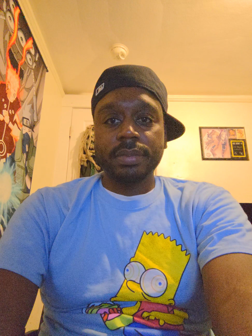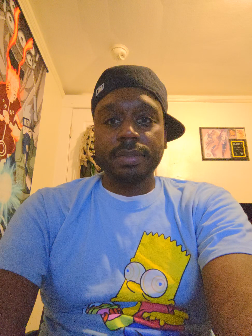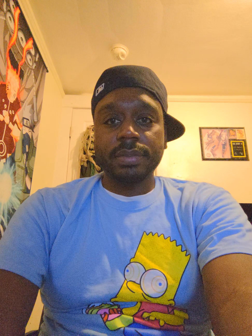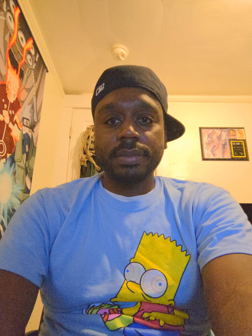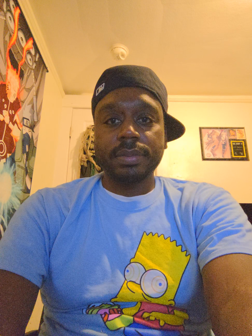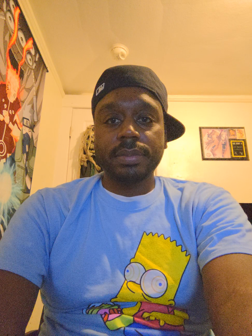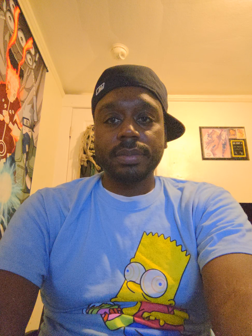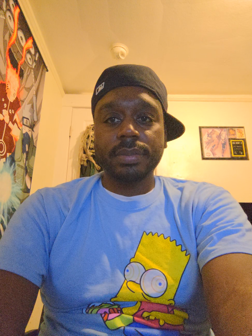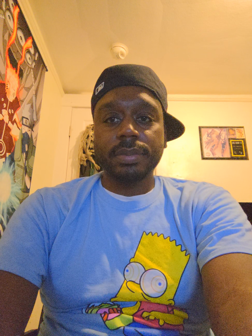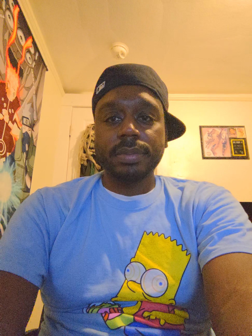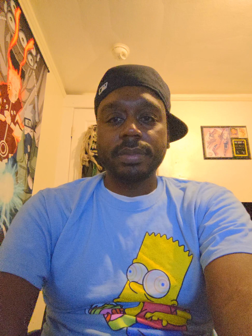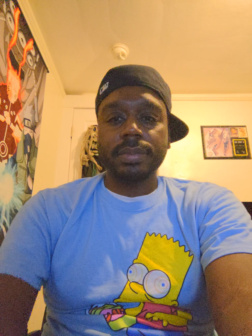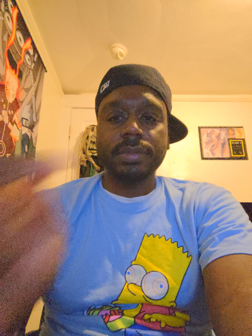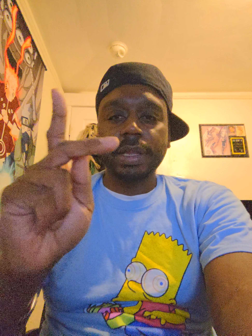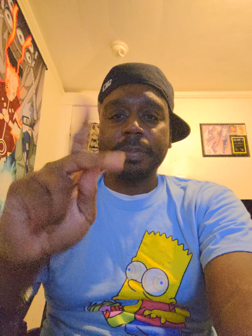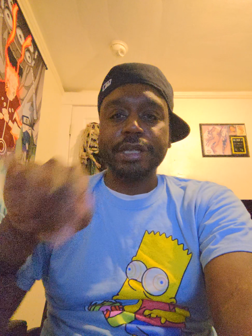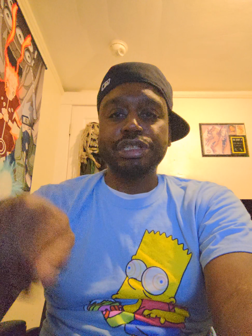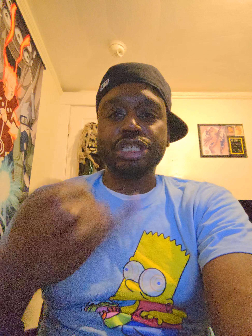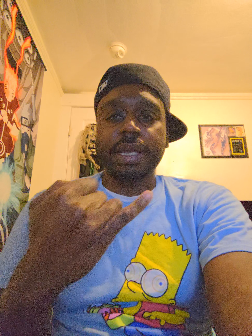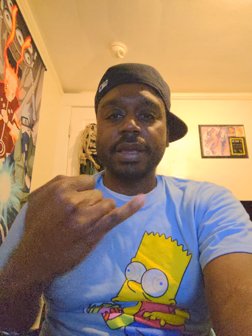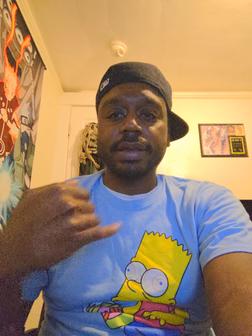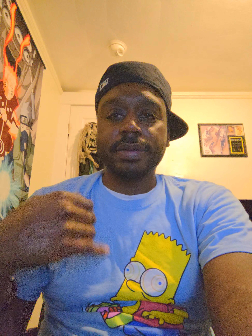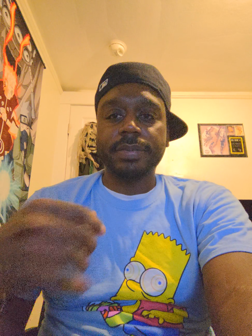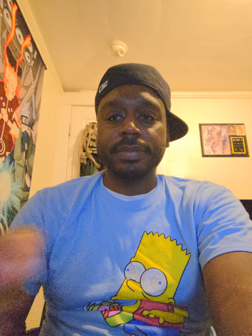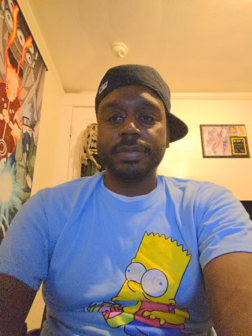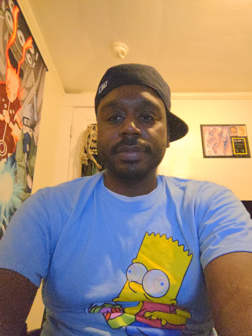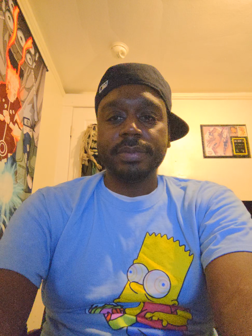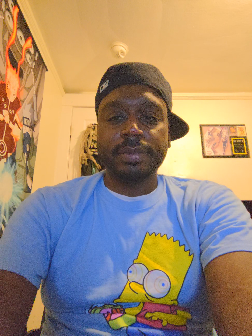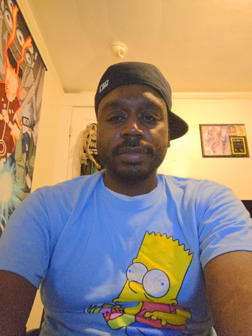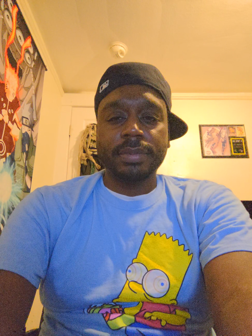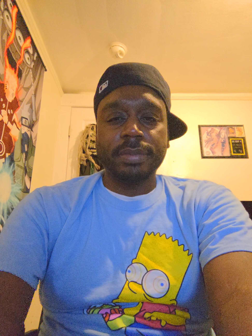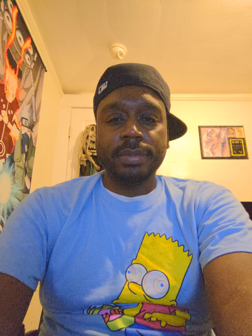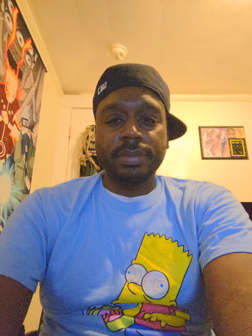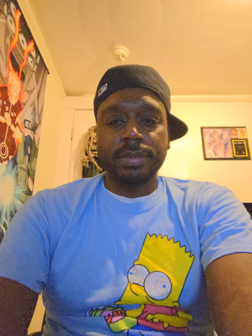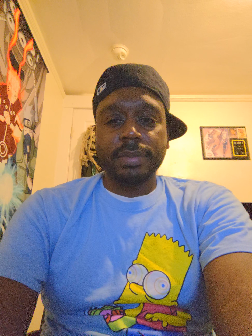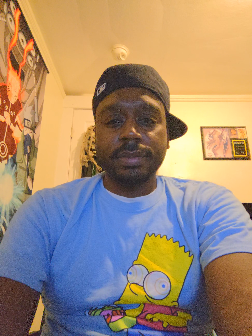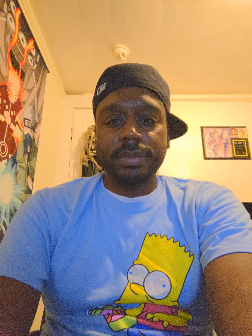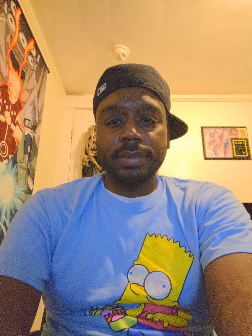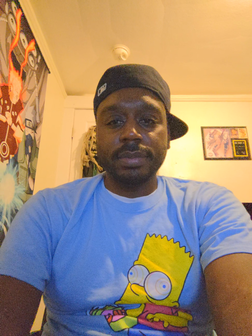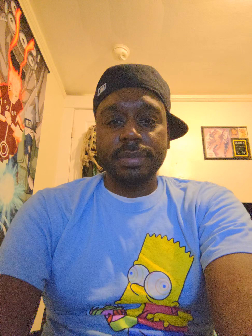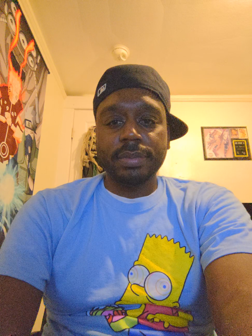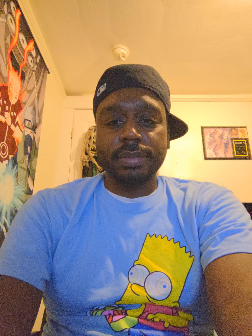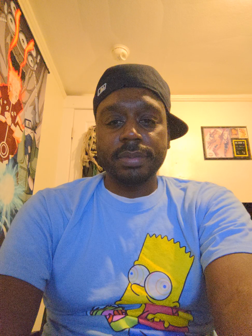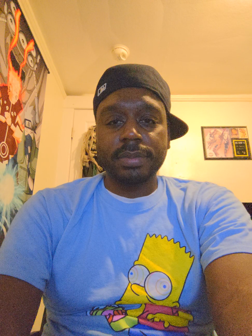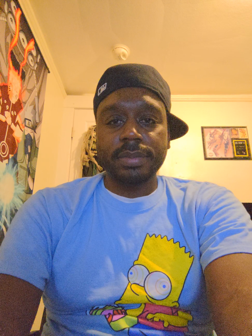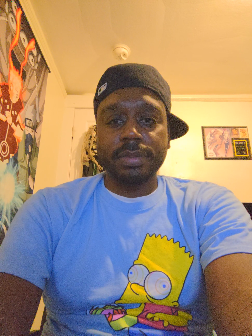pajamas